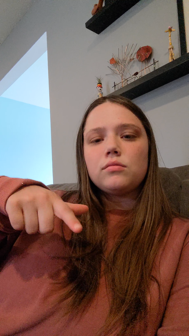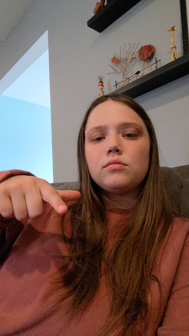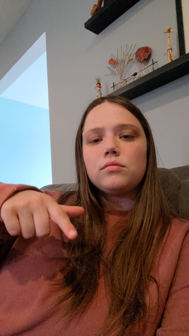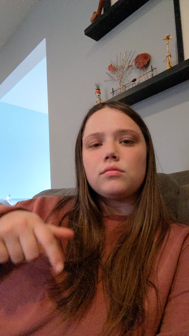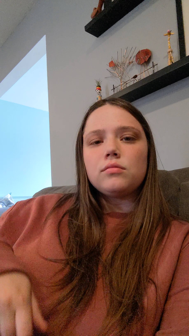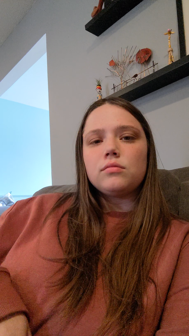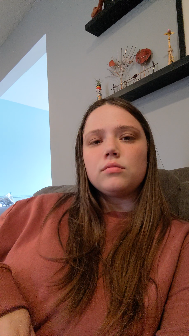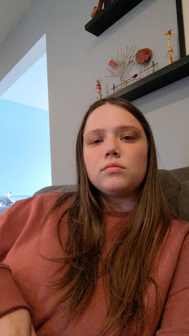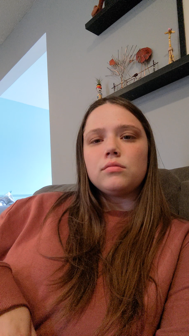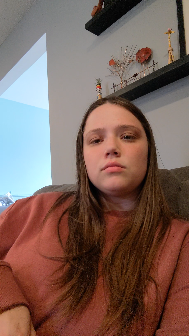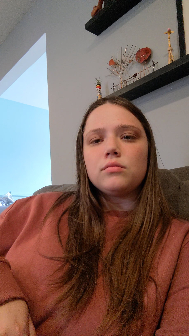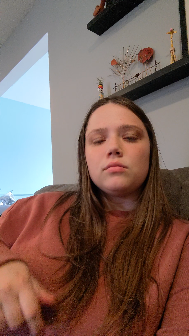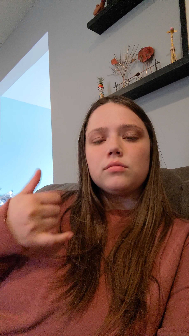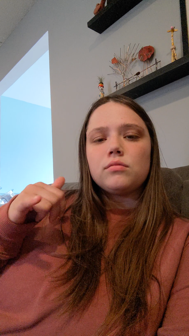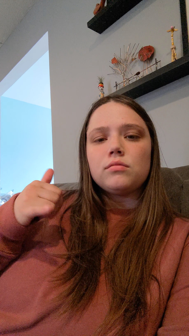party